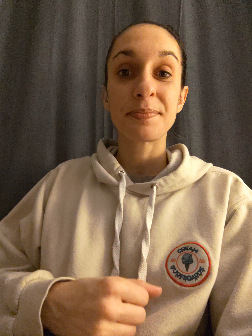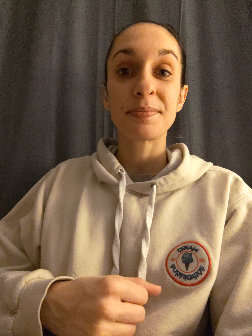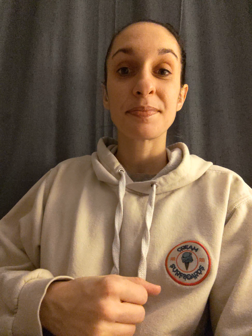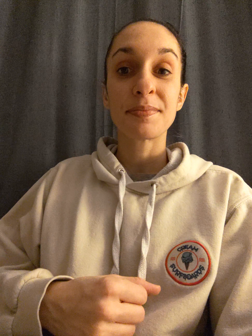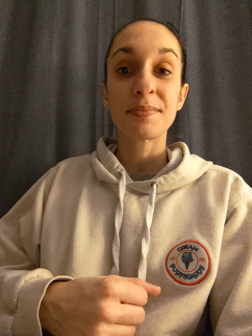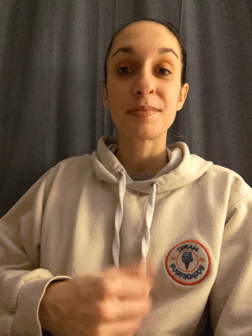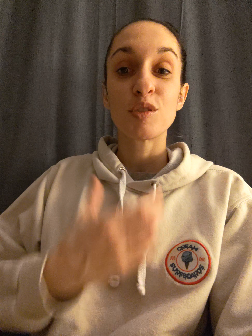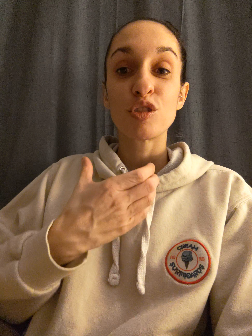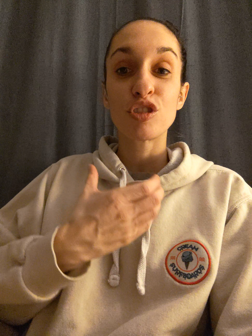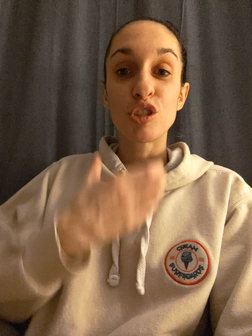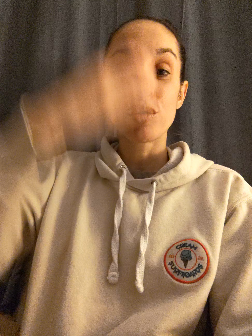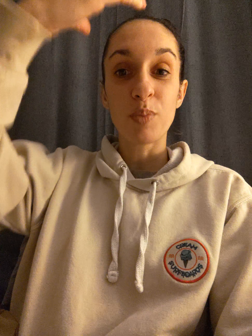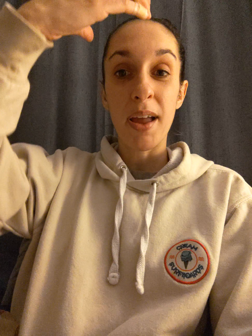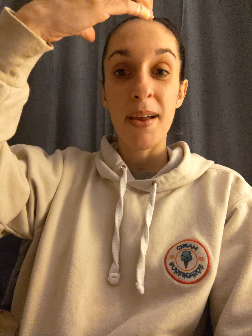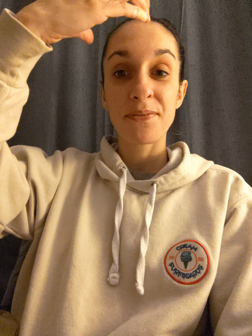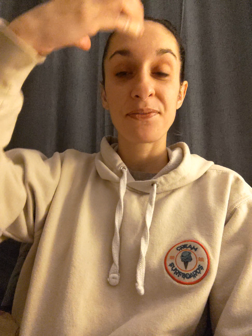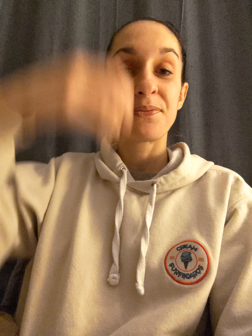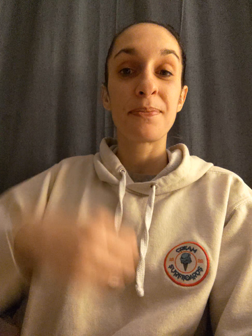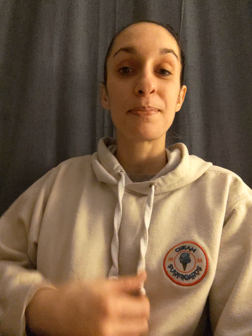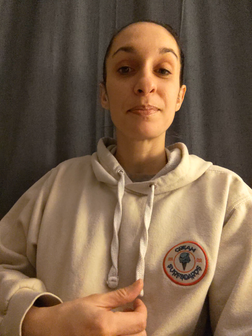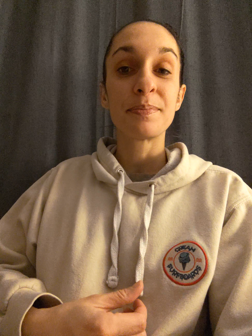giraffe